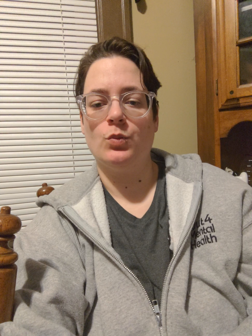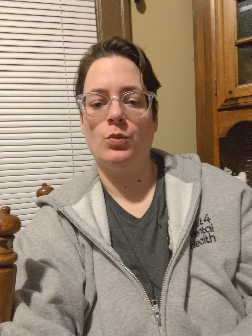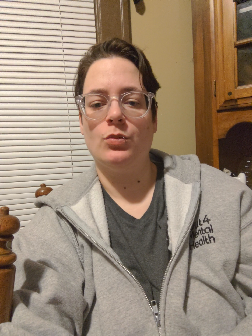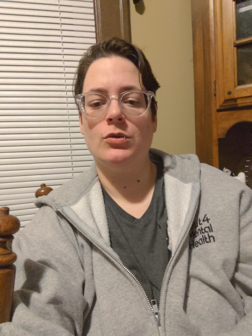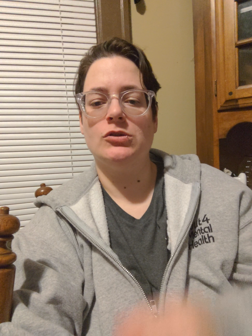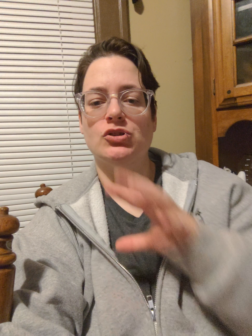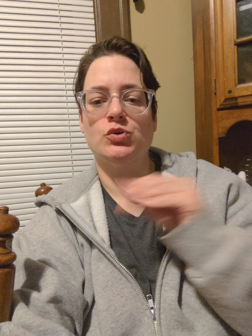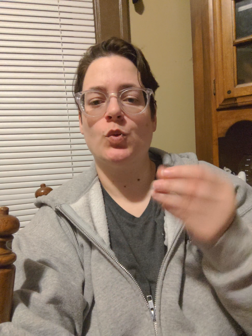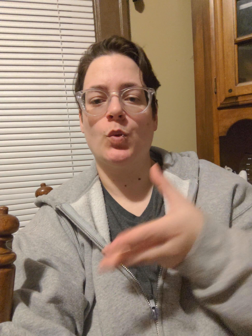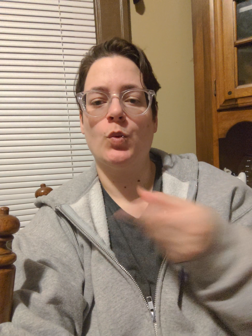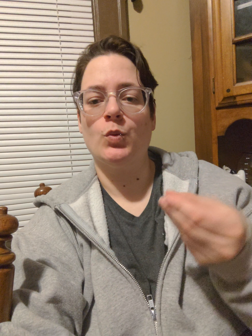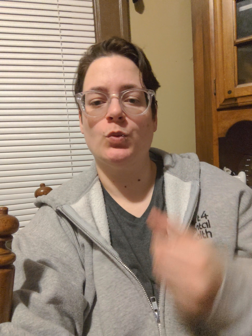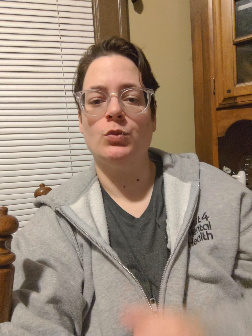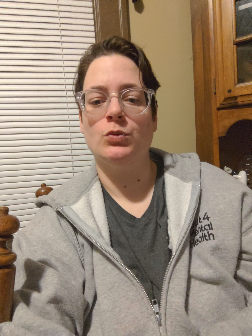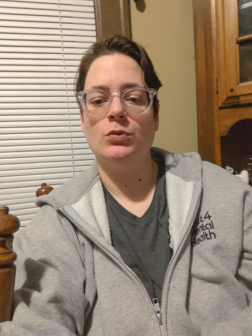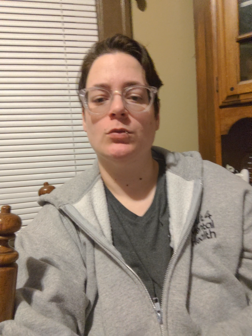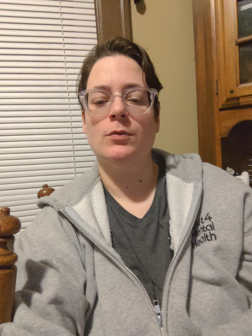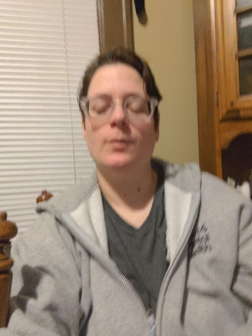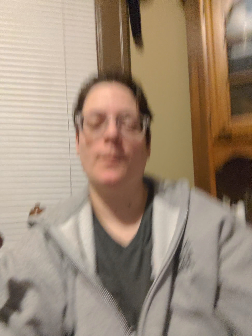story